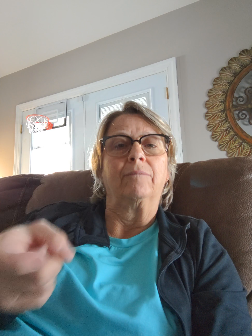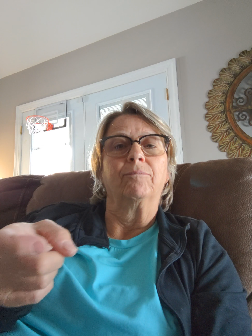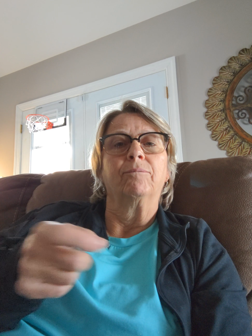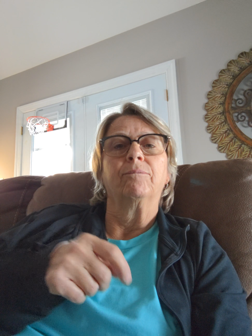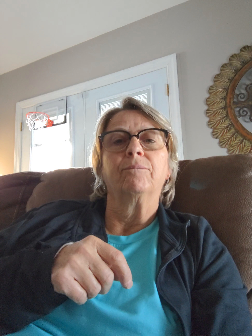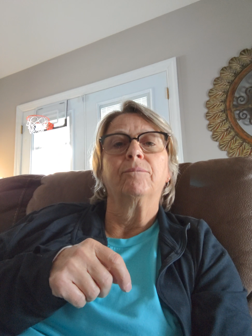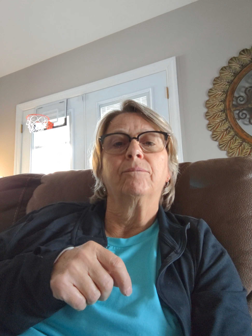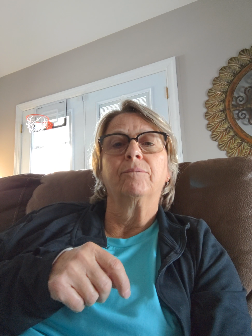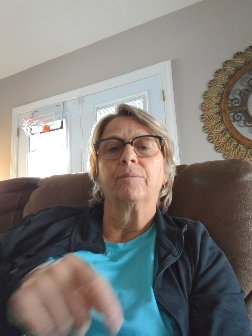gift